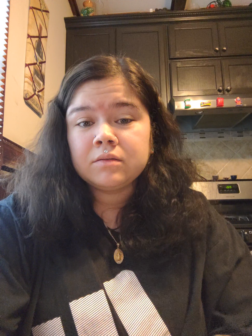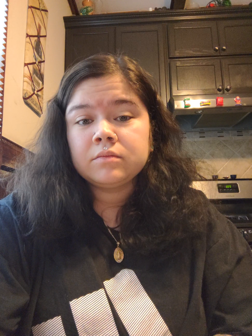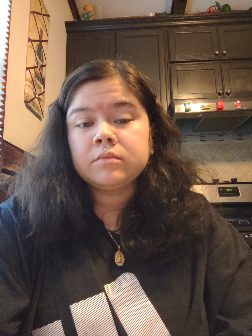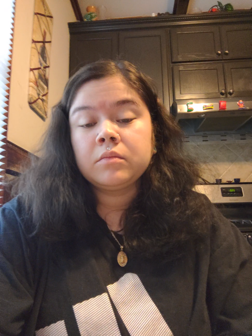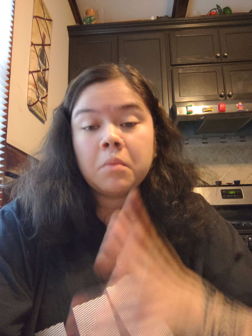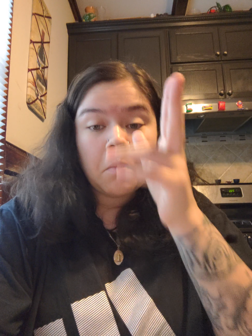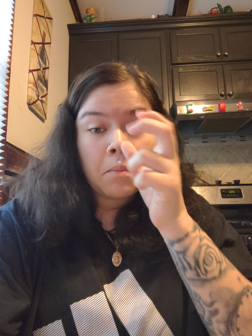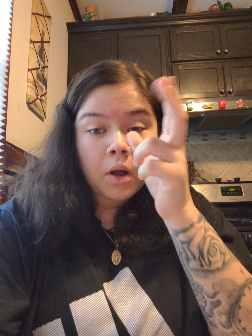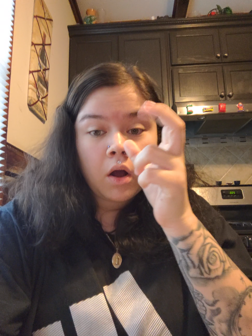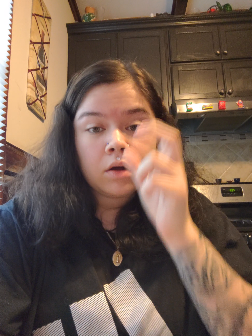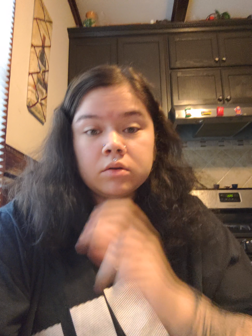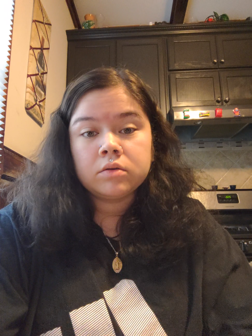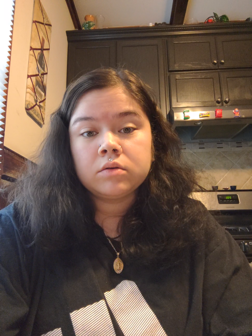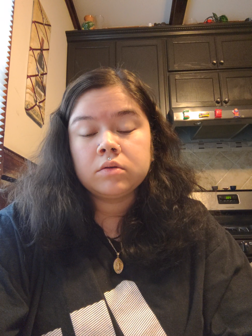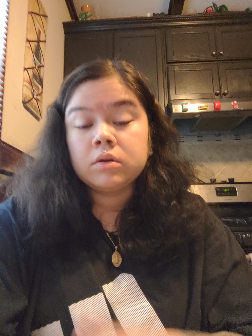bug